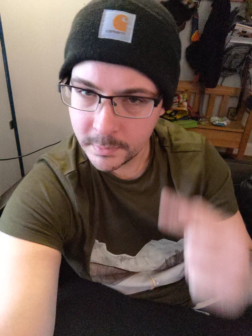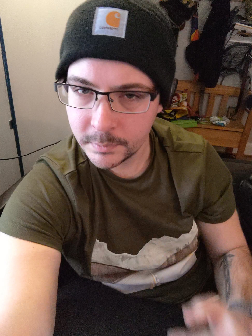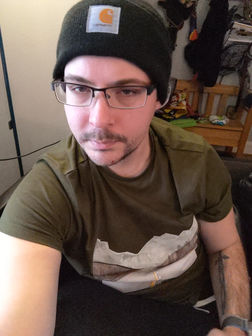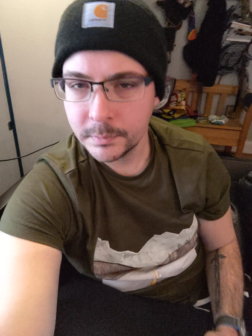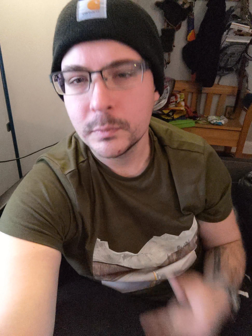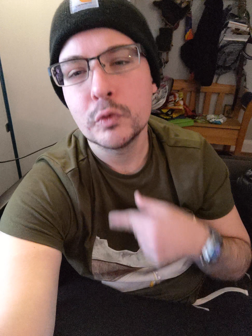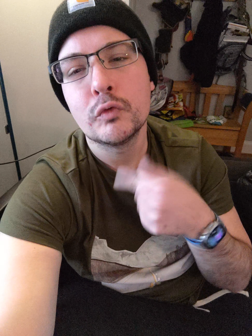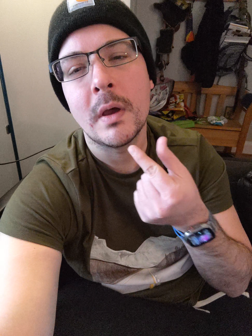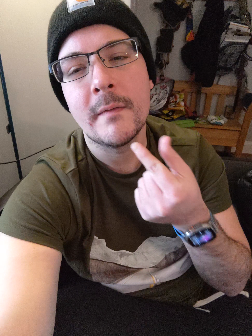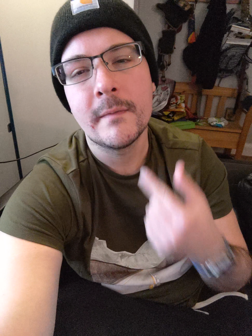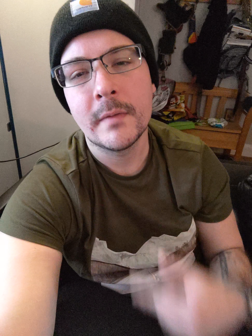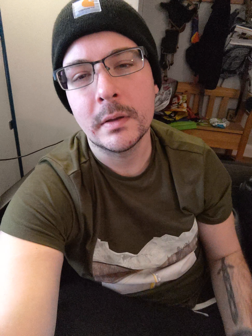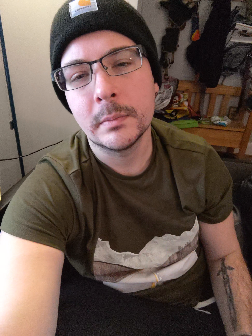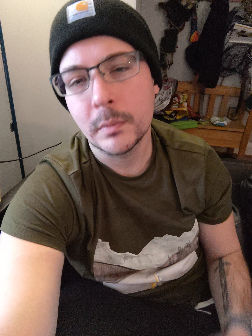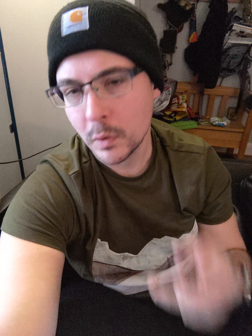giraffe